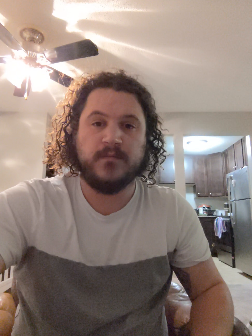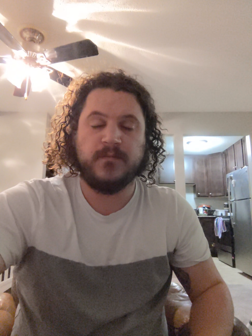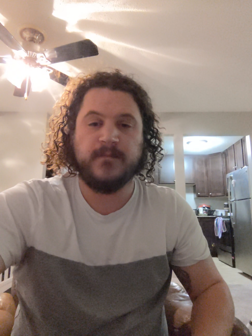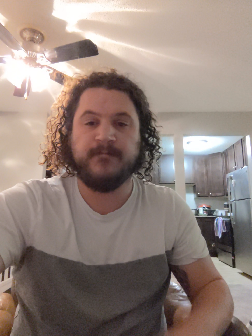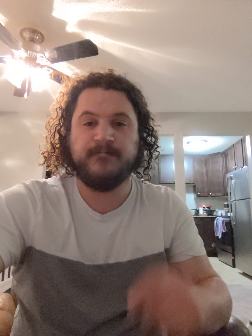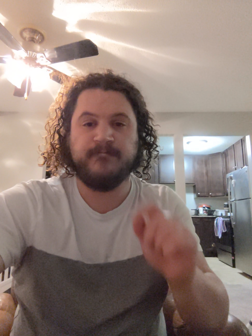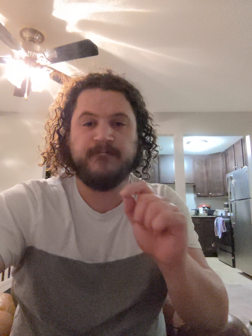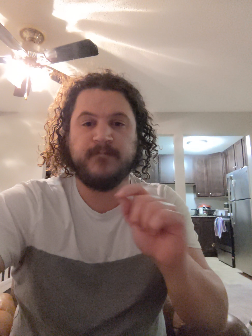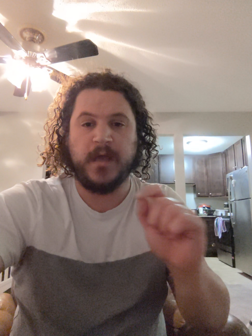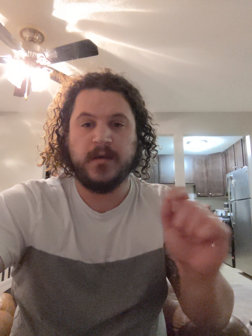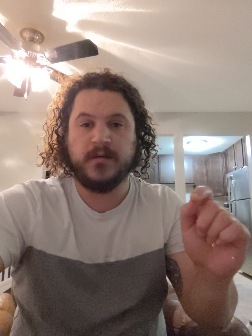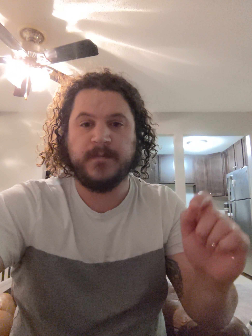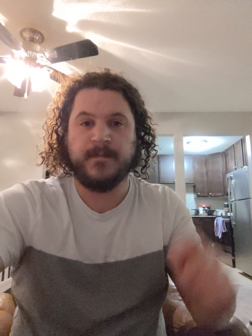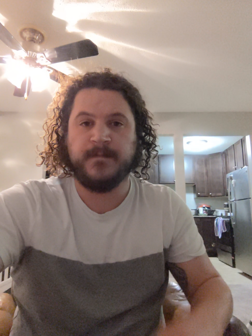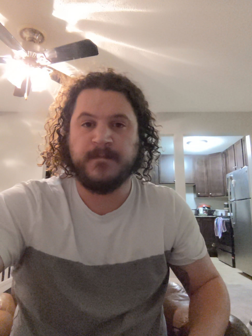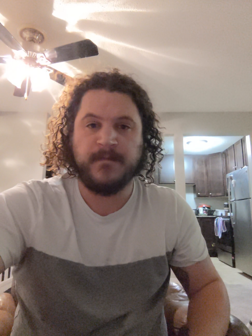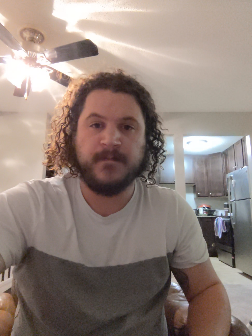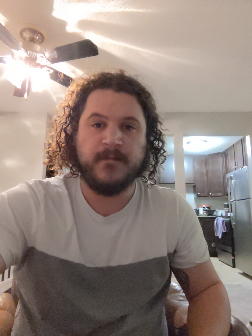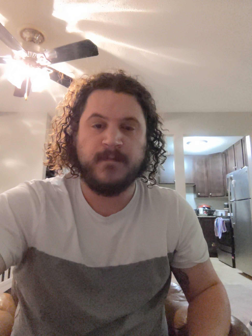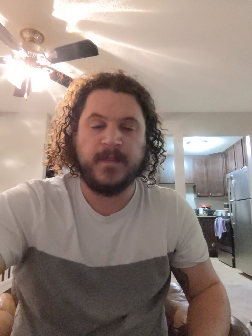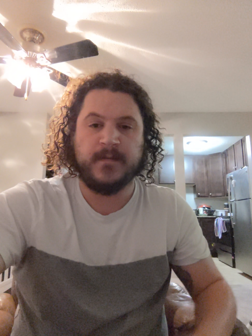pen